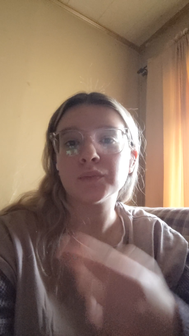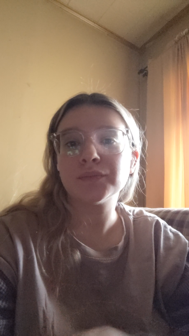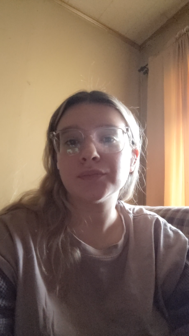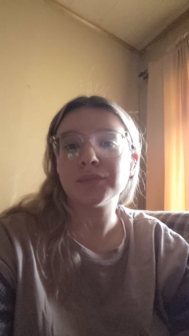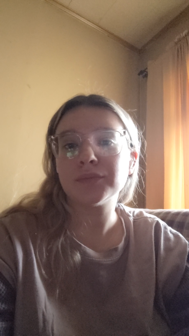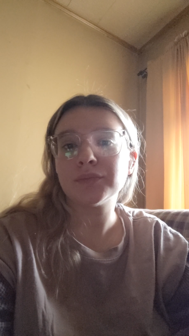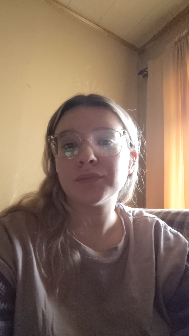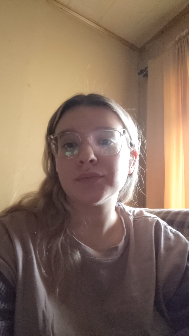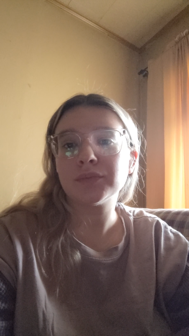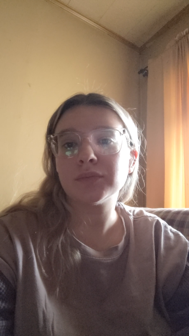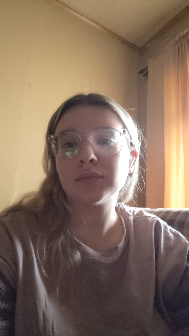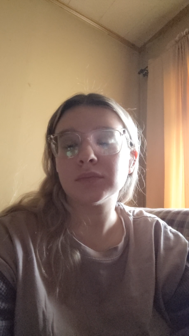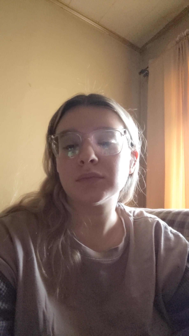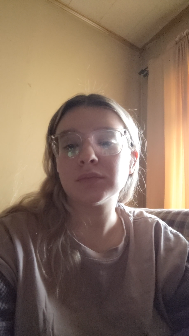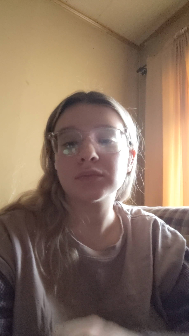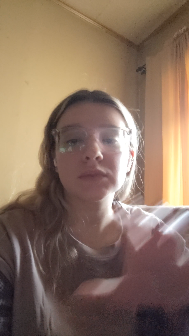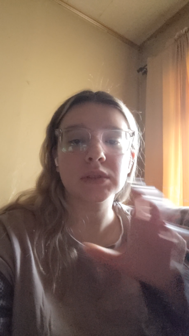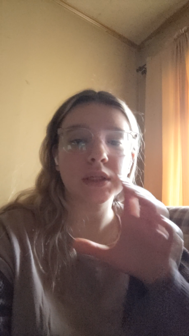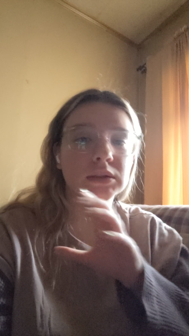does